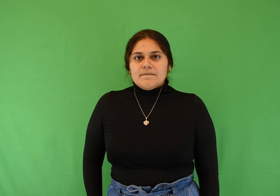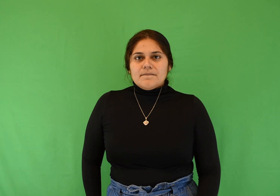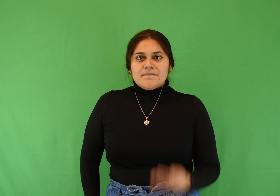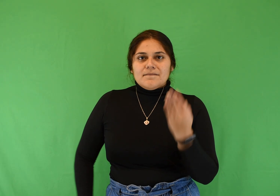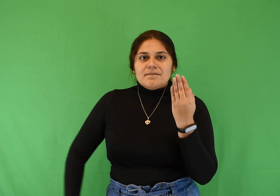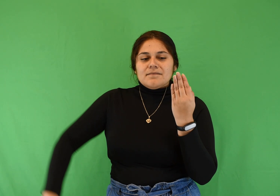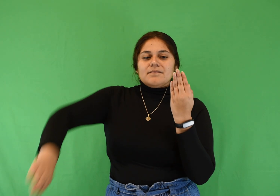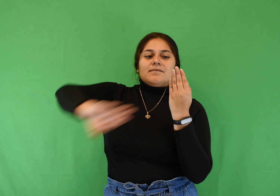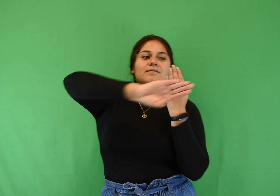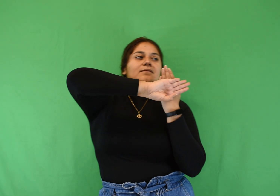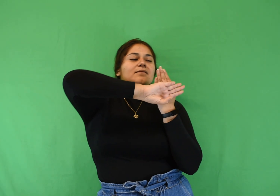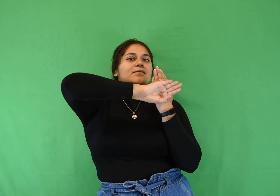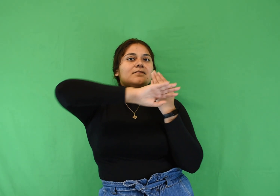dañar